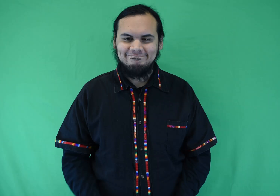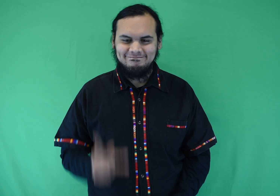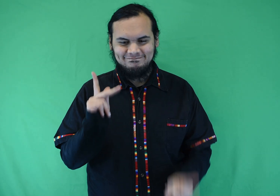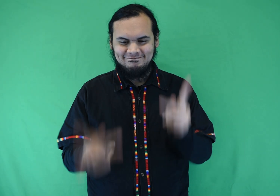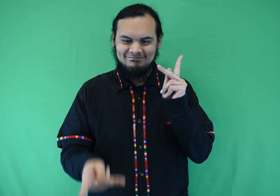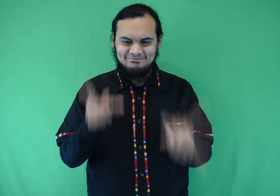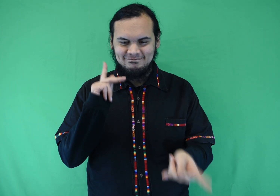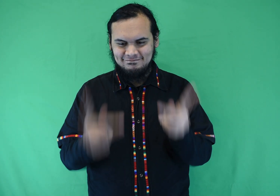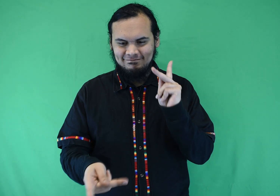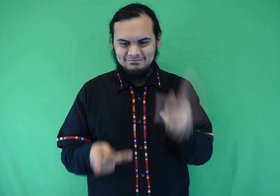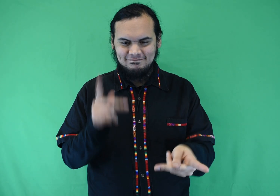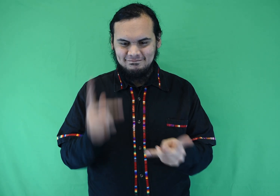platicar